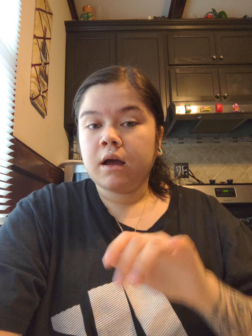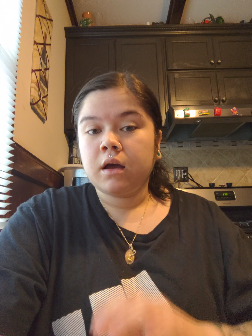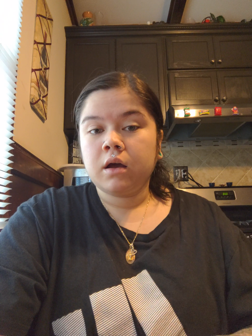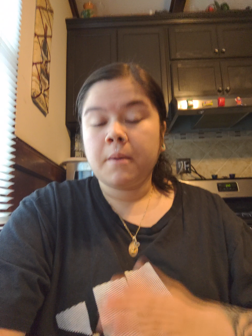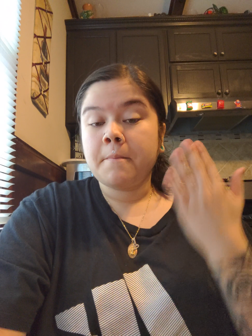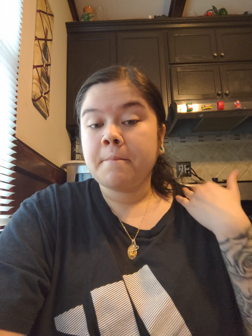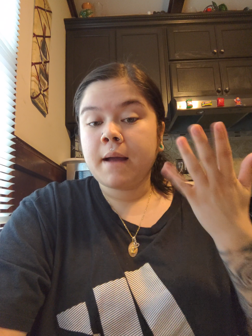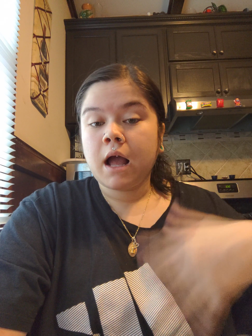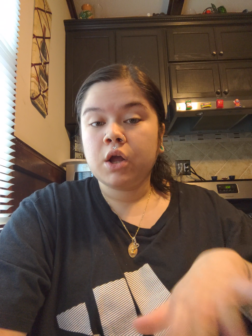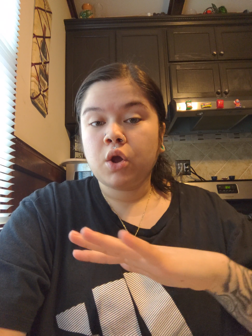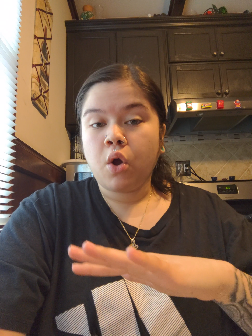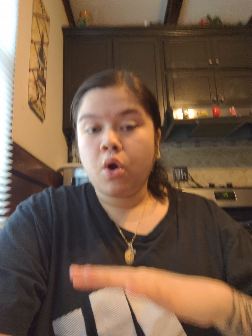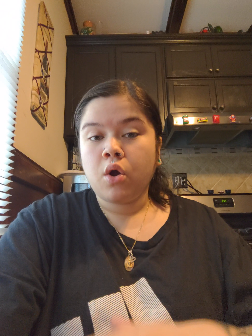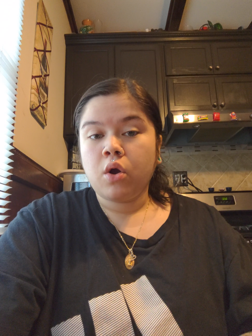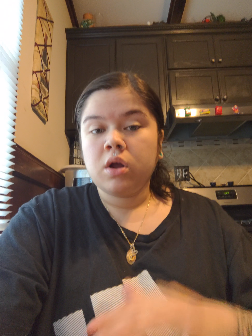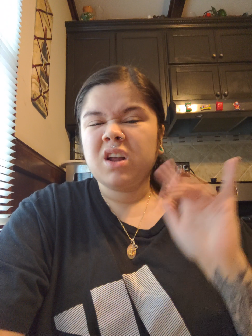backyard